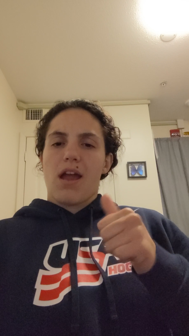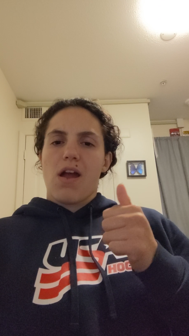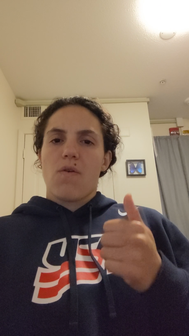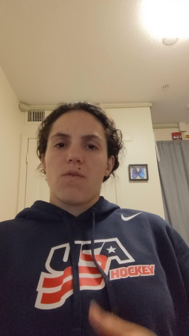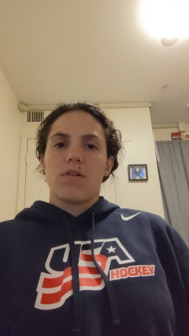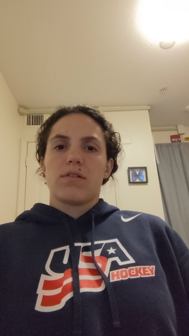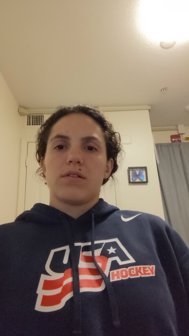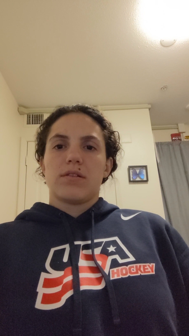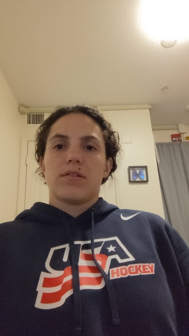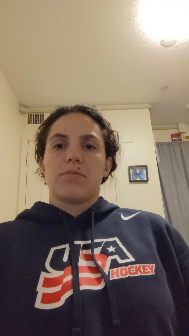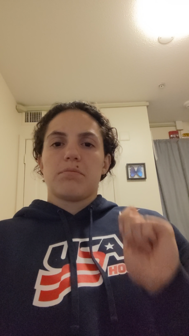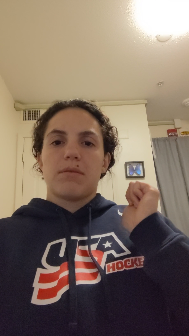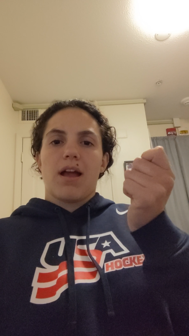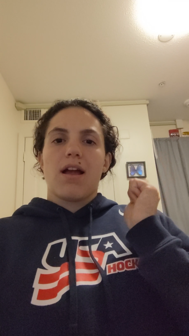bat